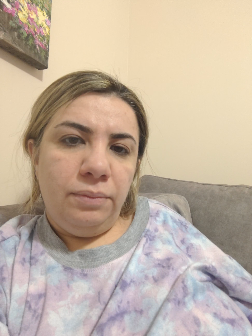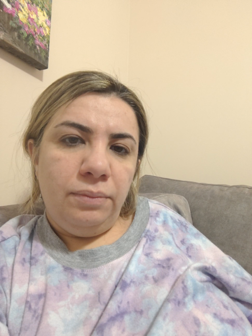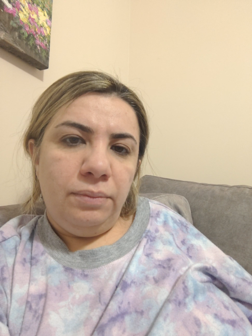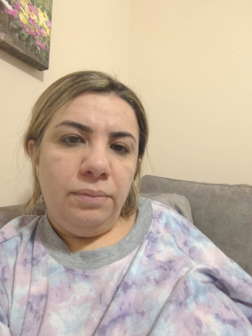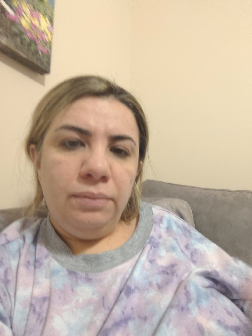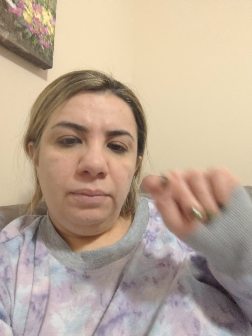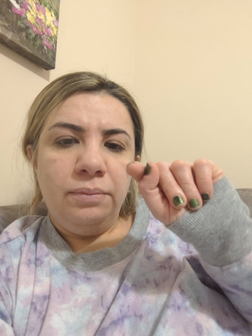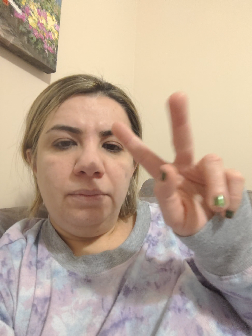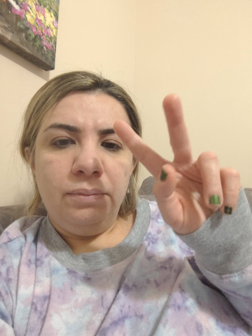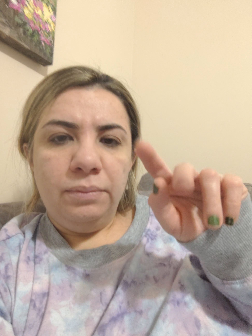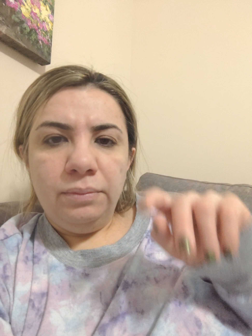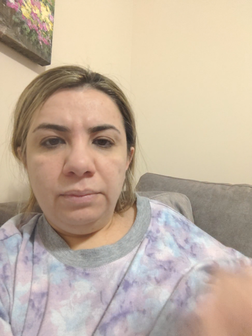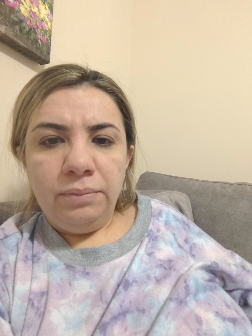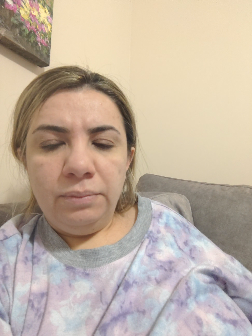TV